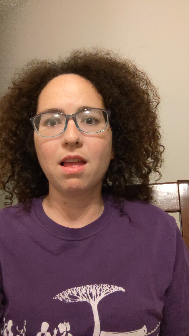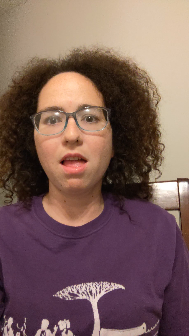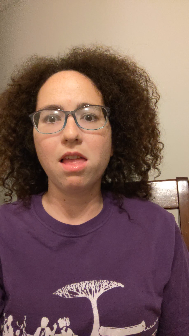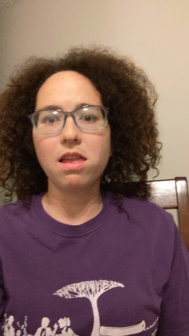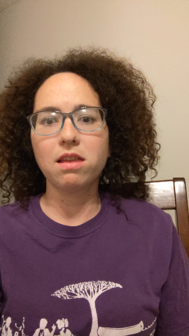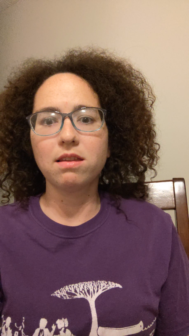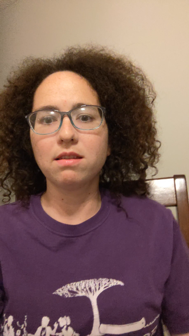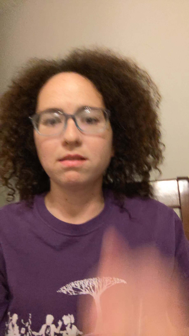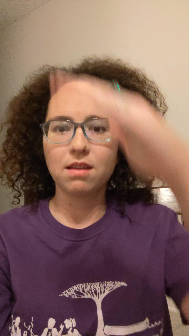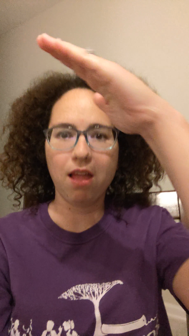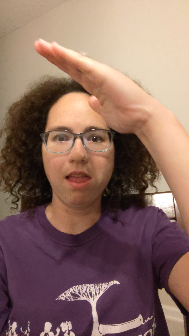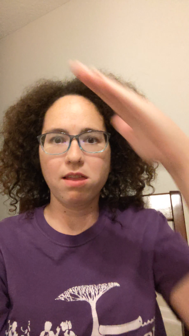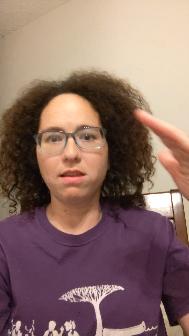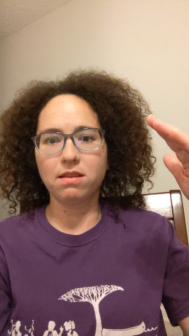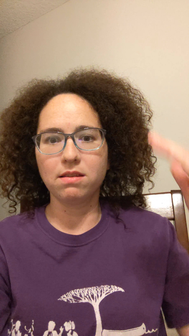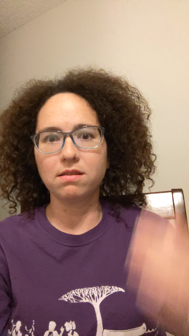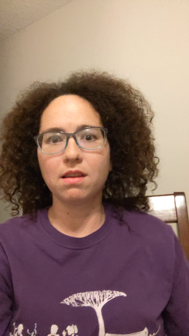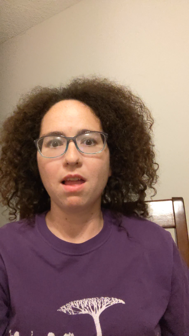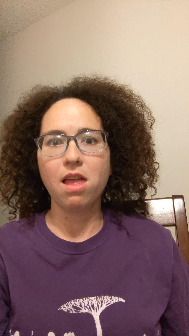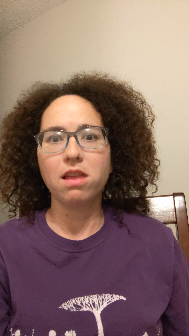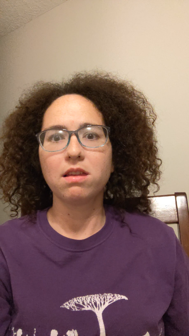roof